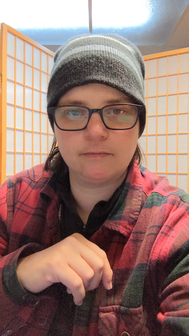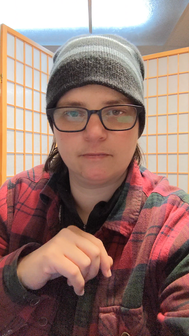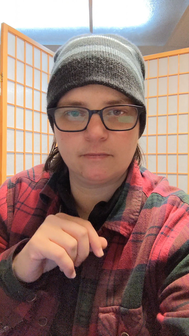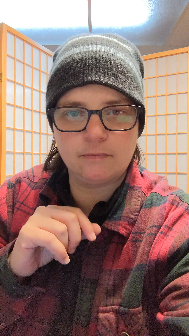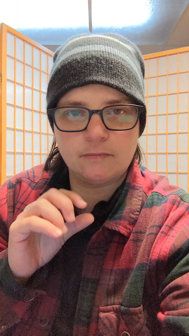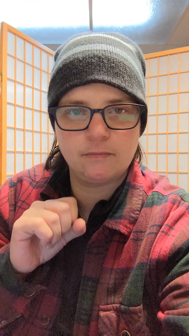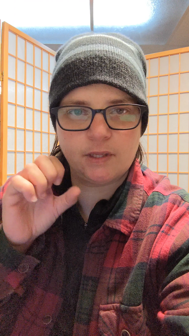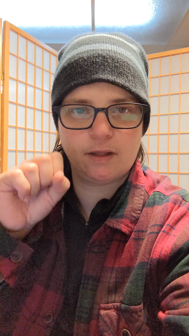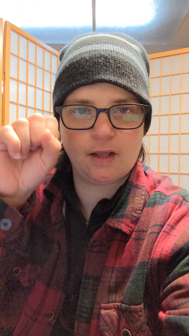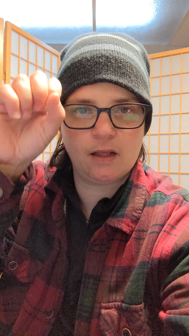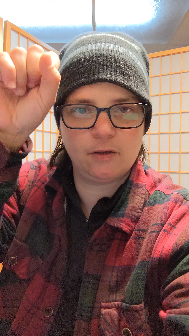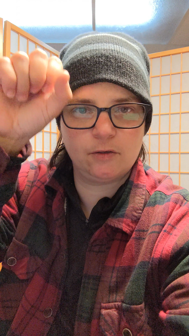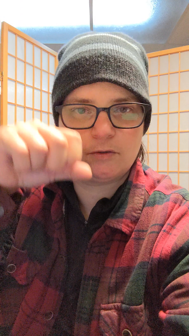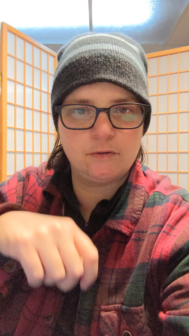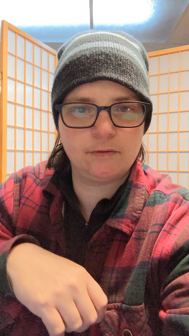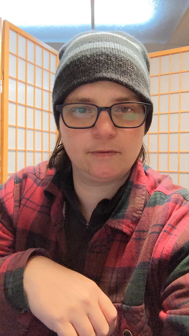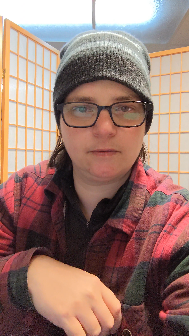ladder